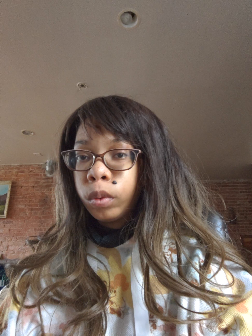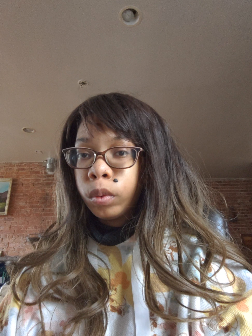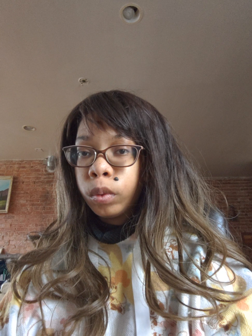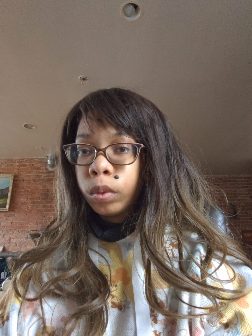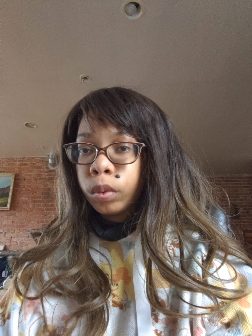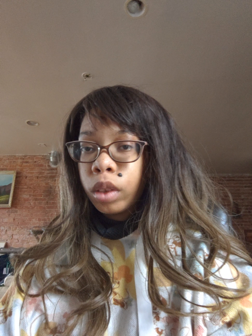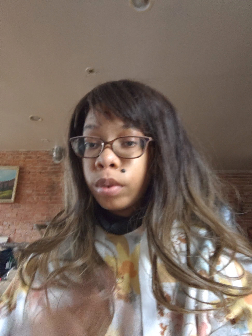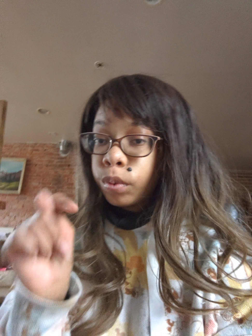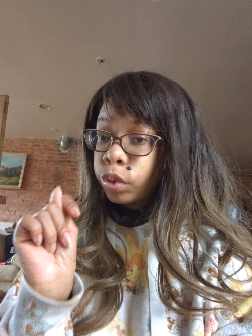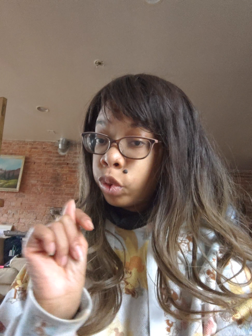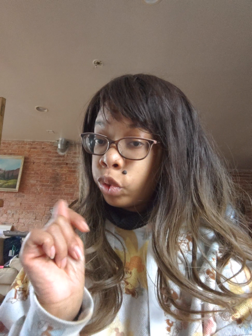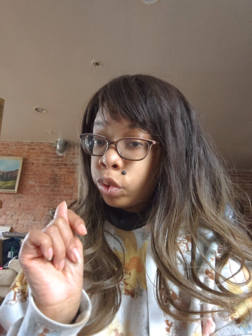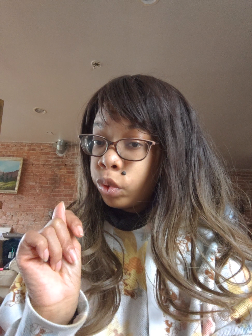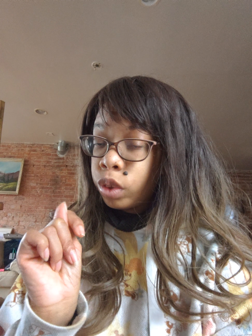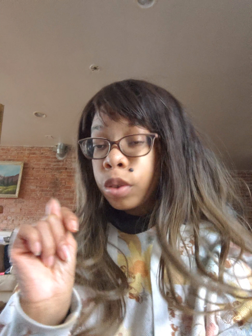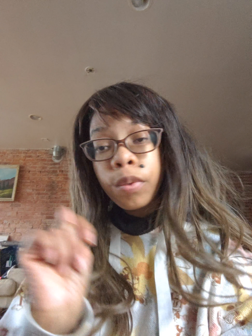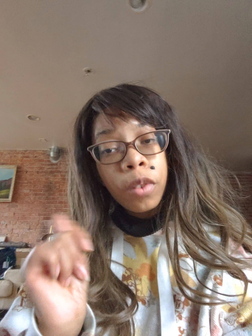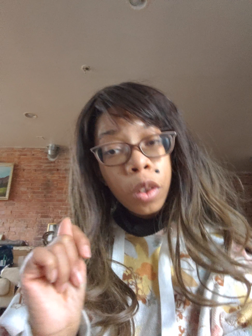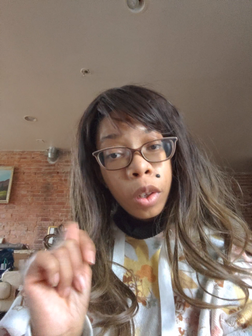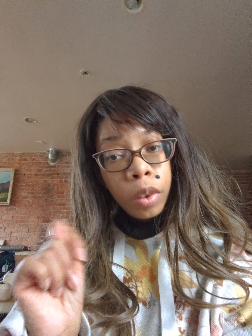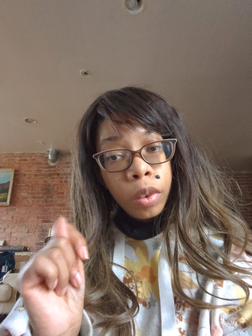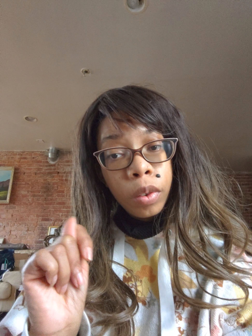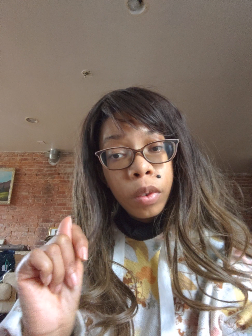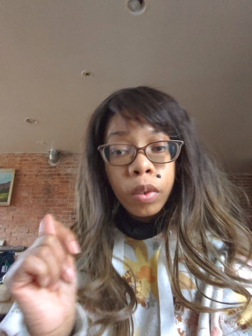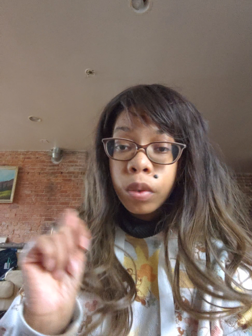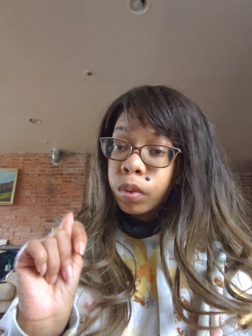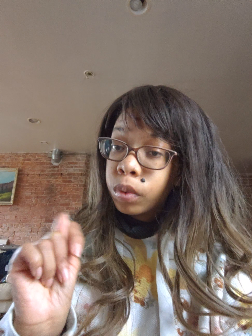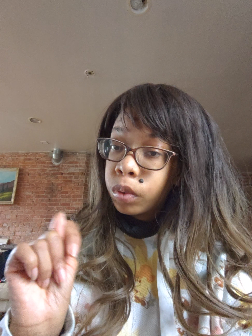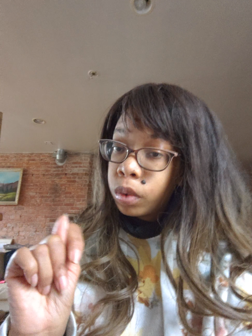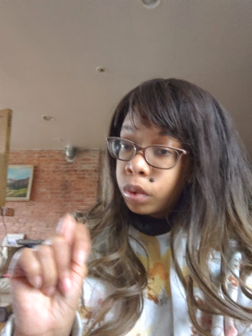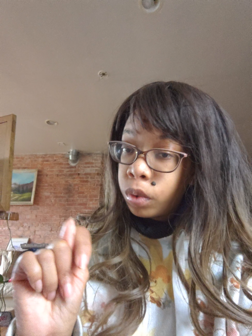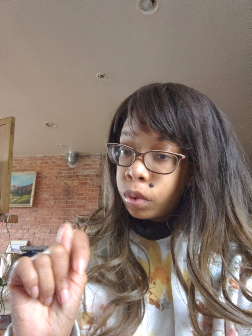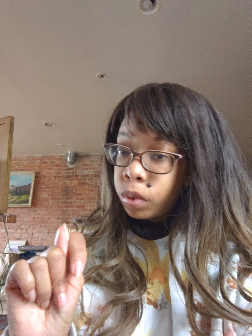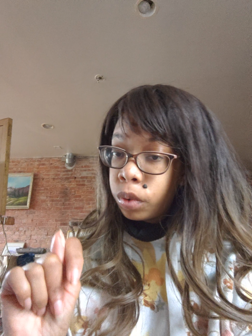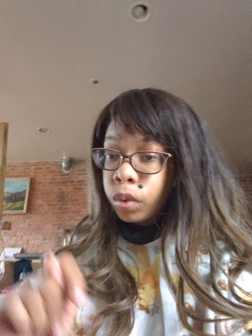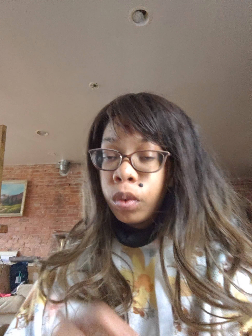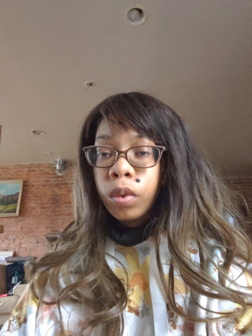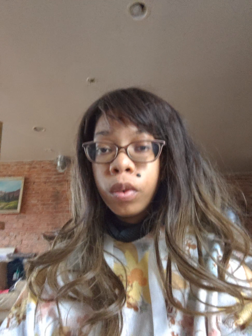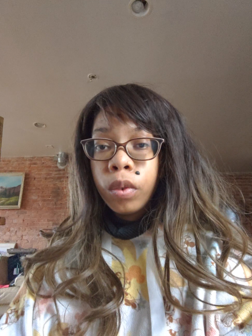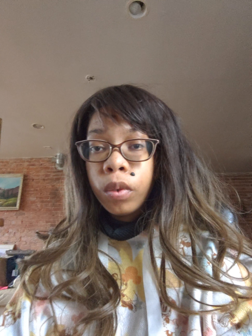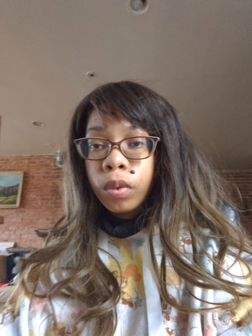potty